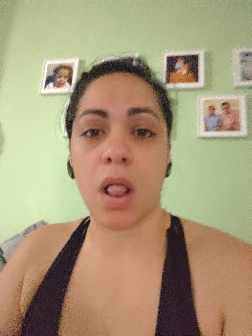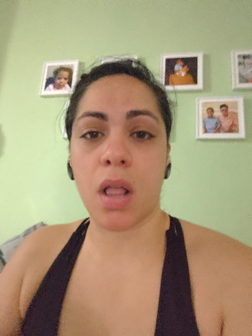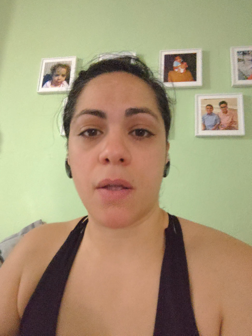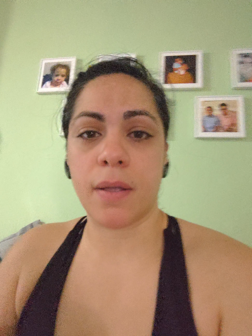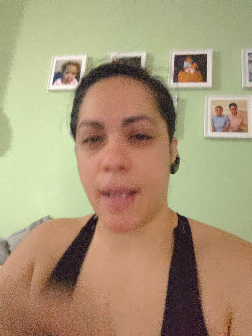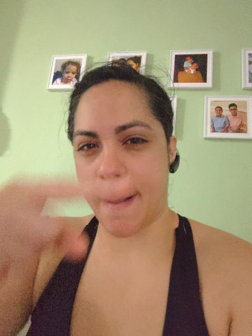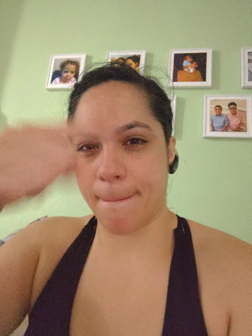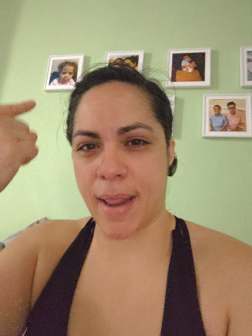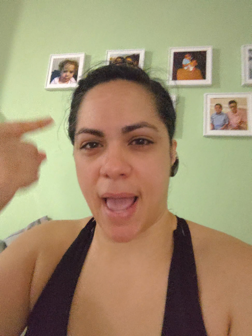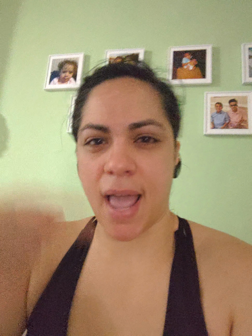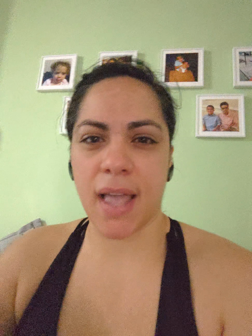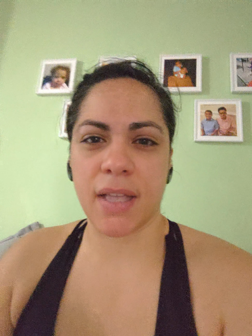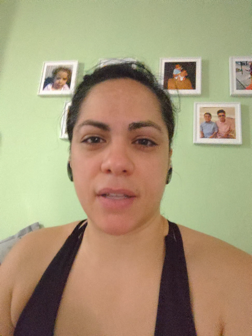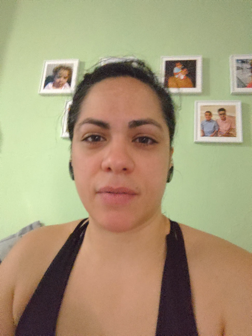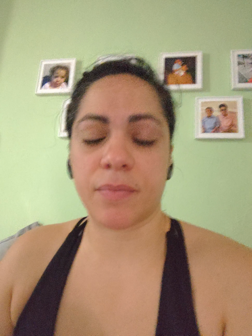black